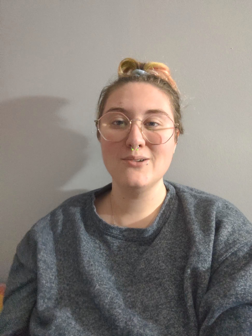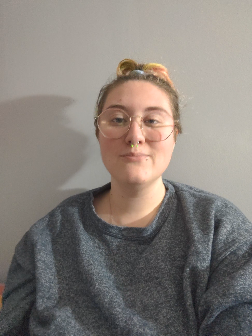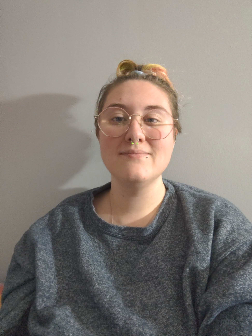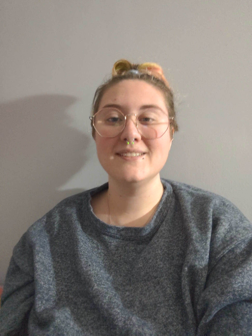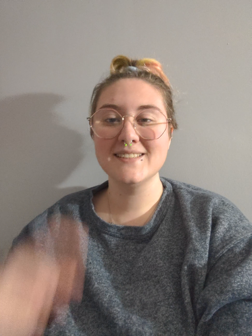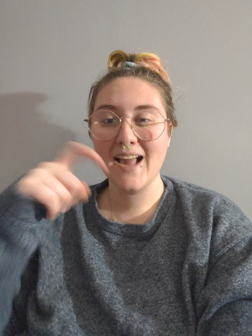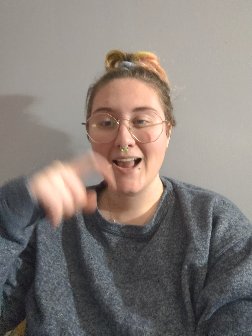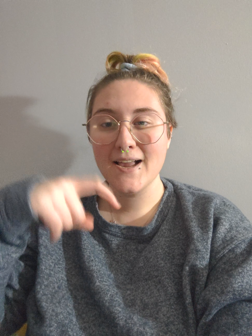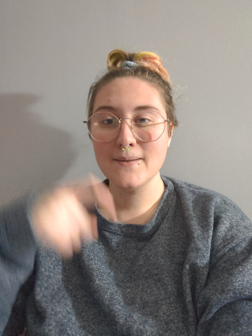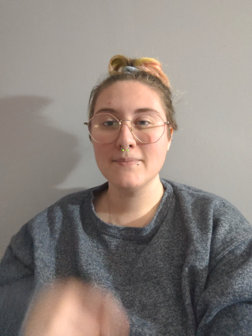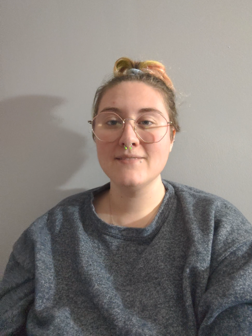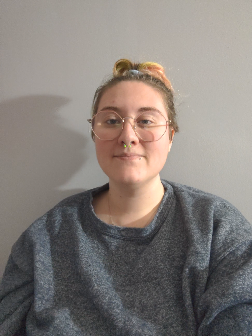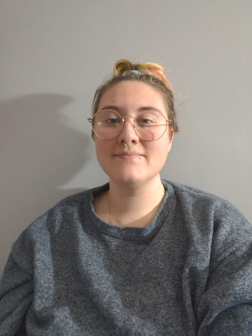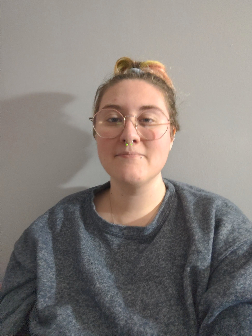time